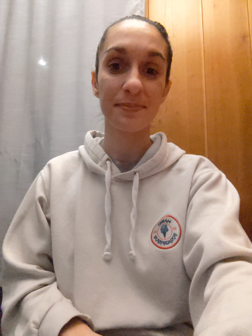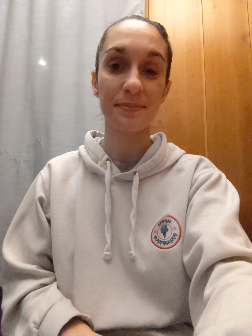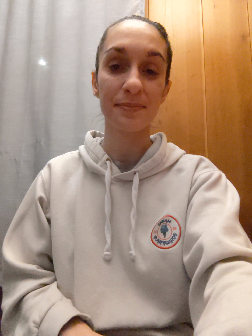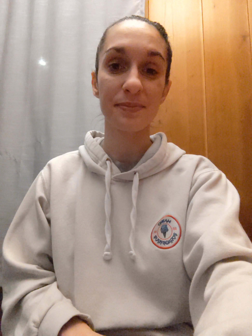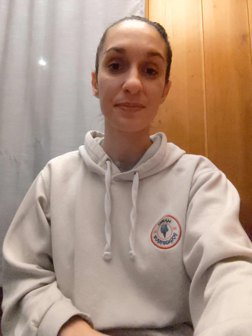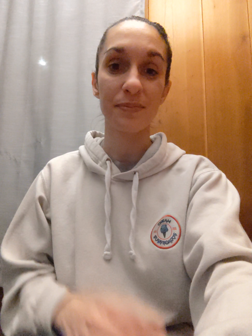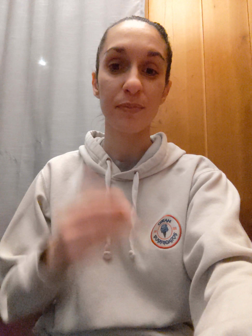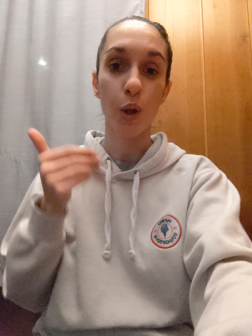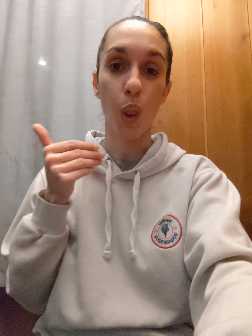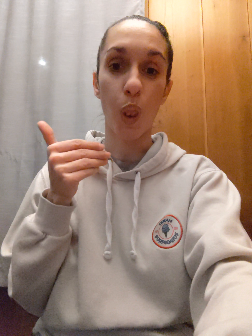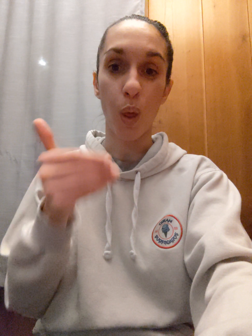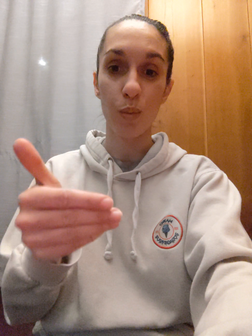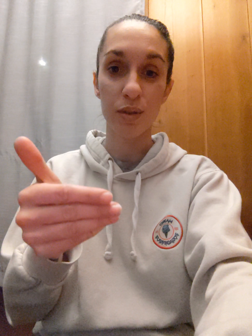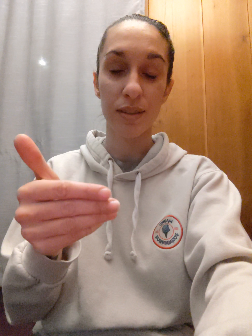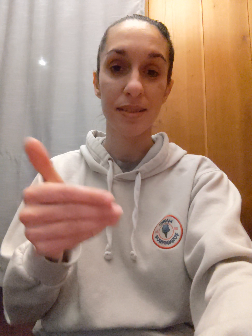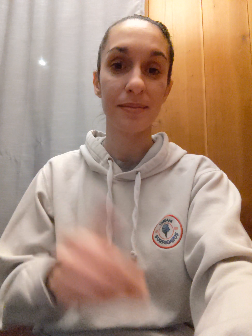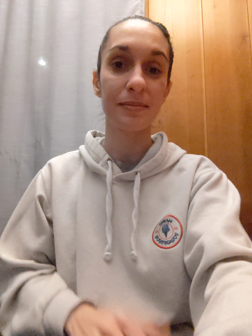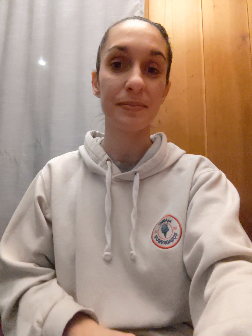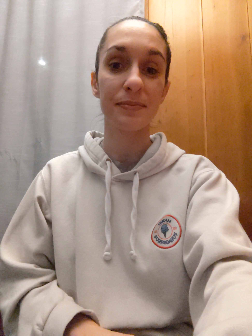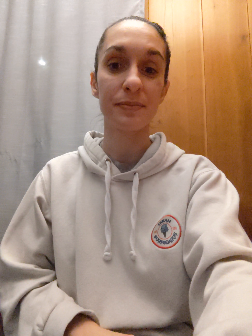close